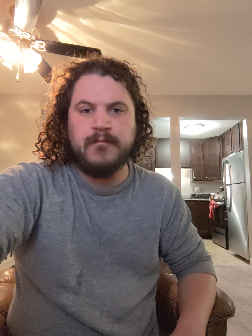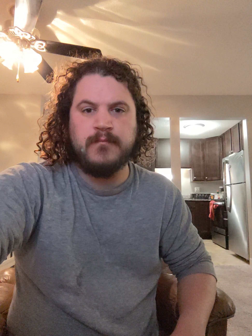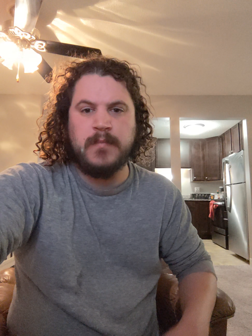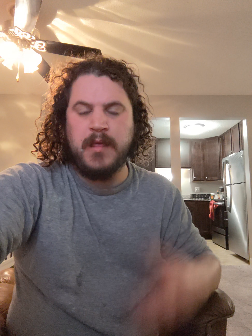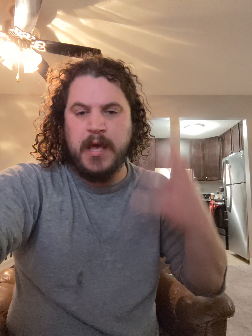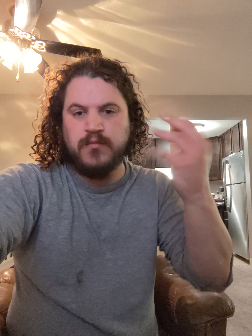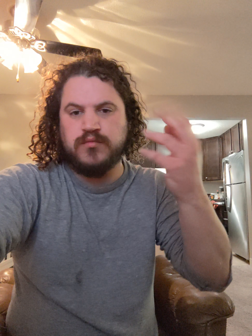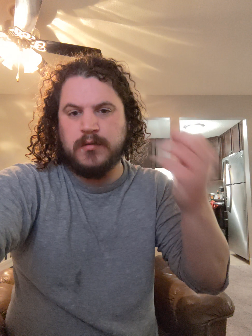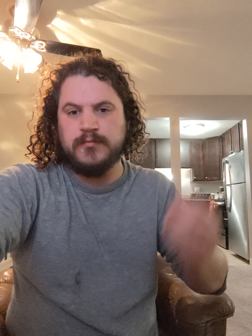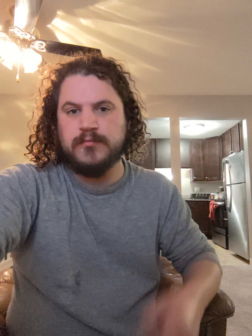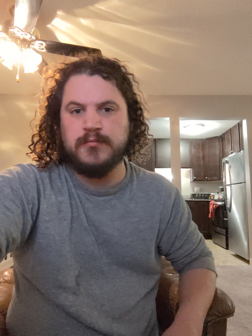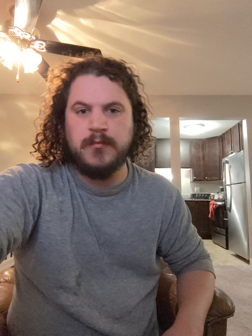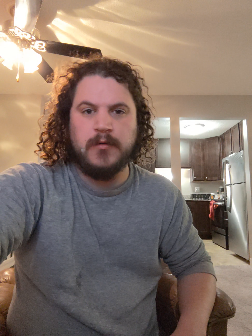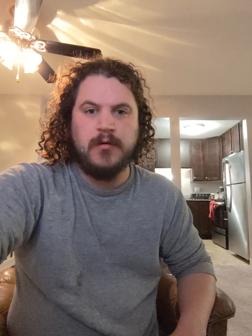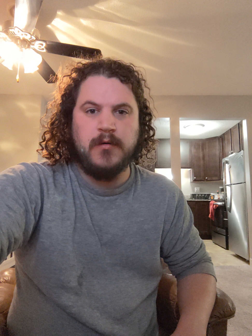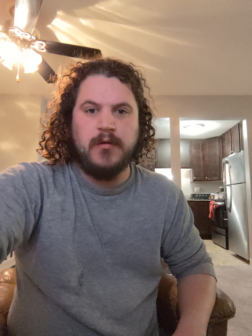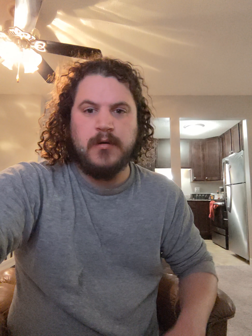outside